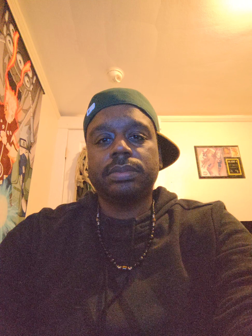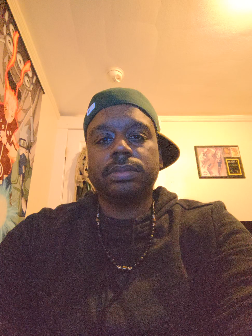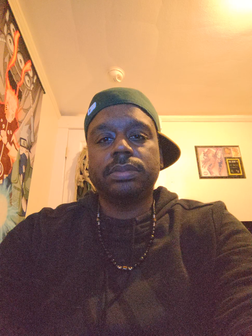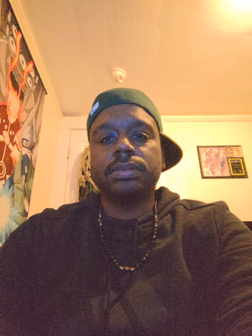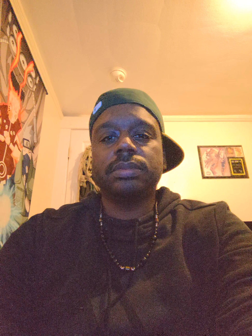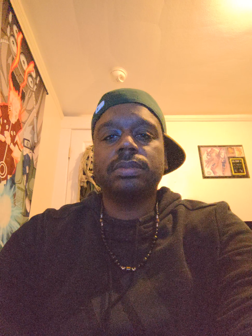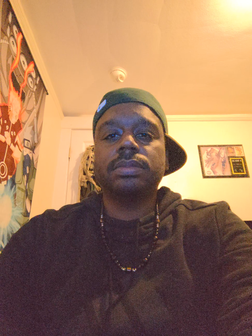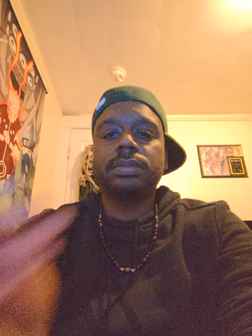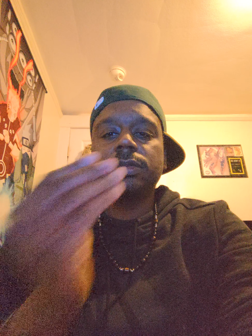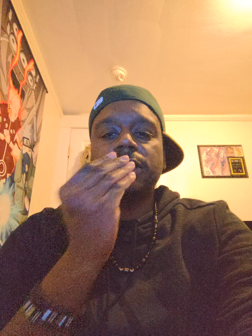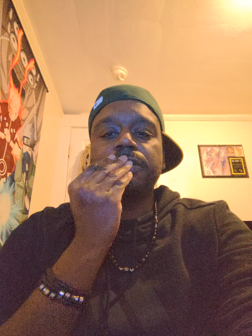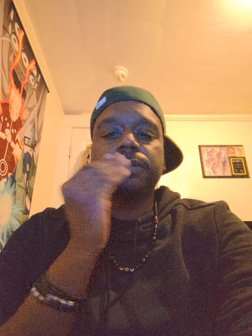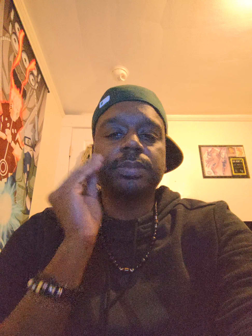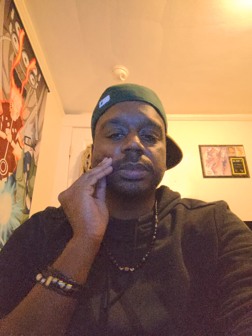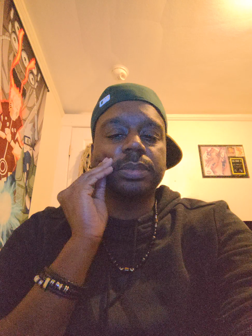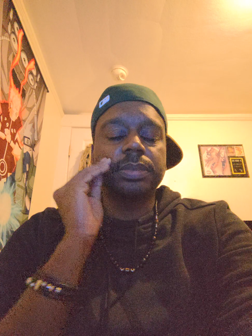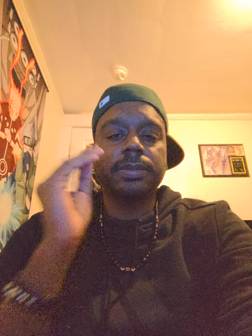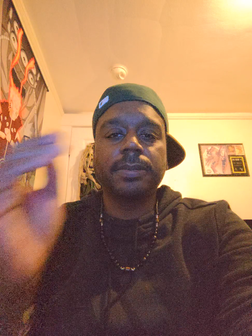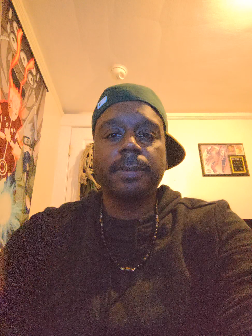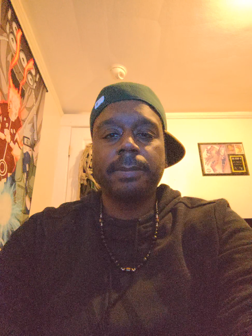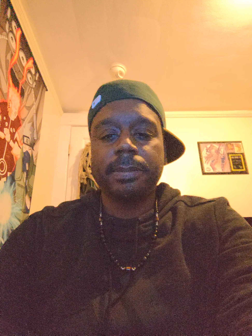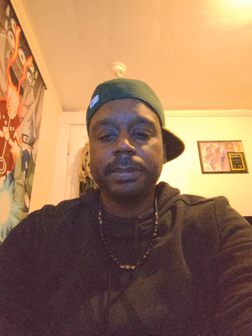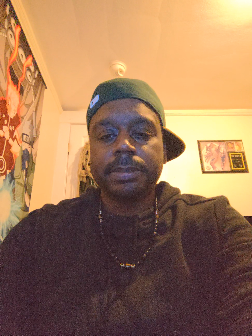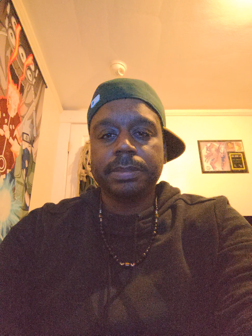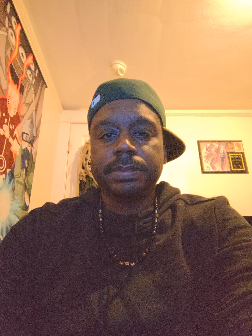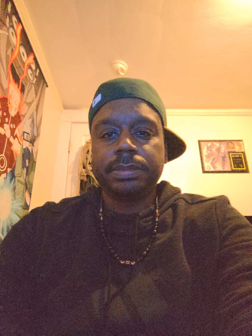kiss